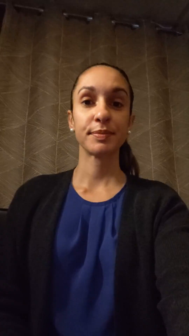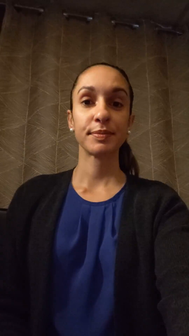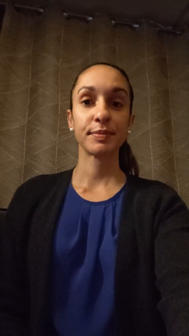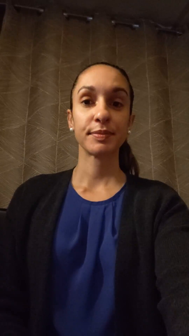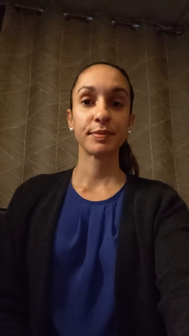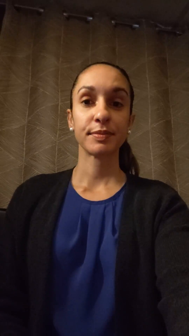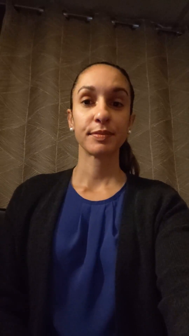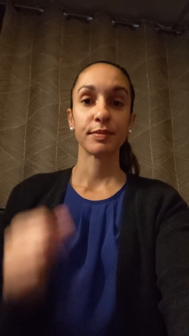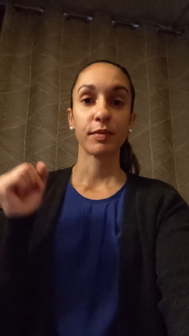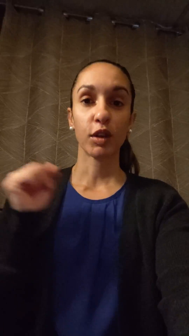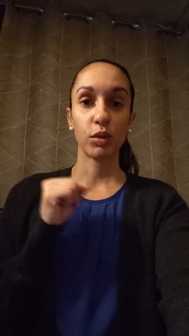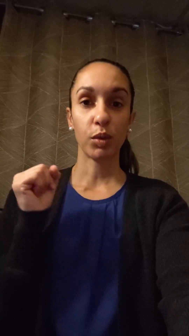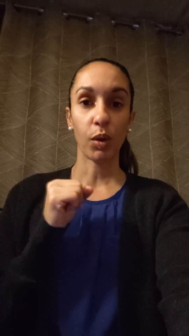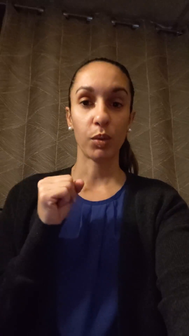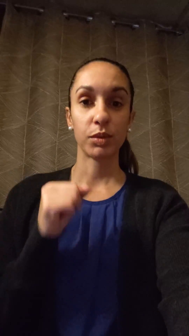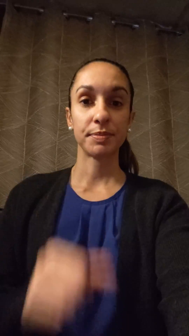cold